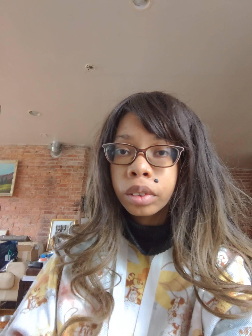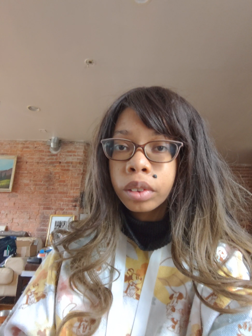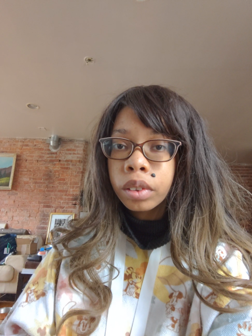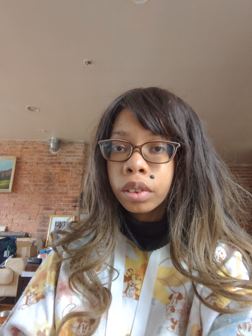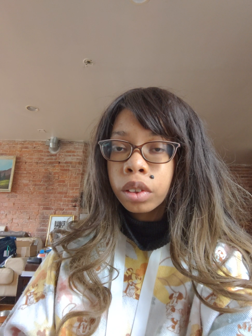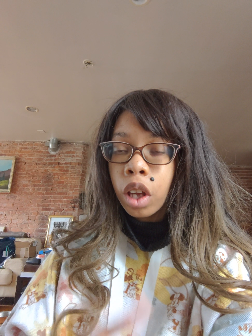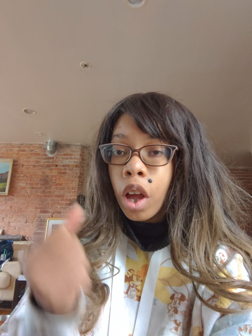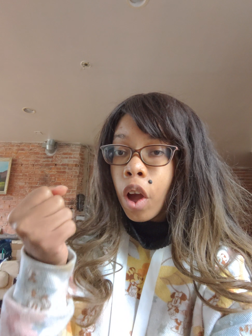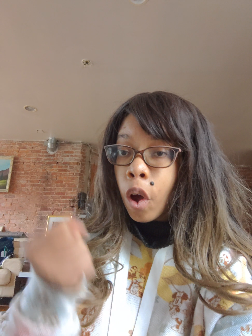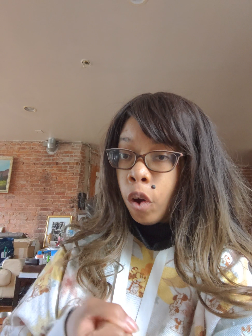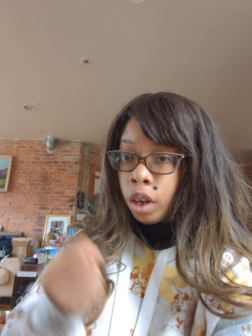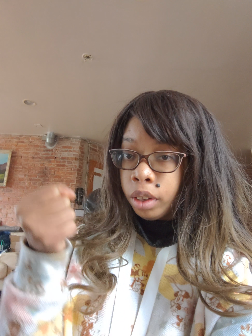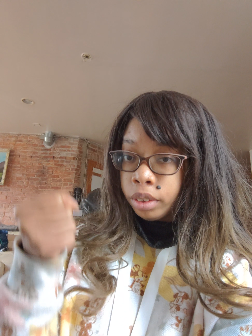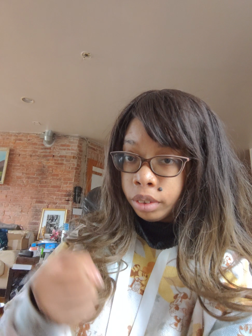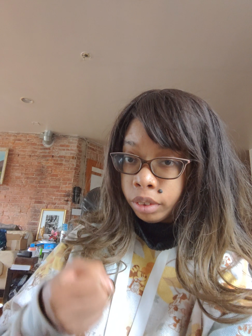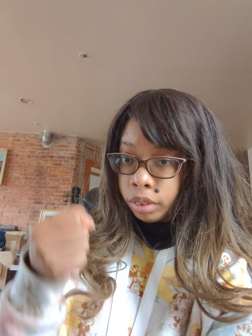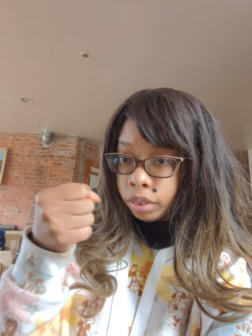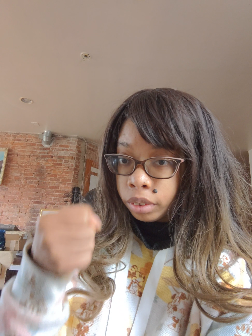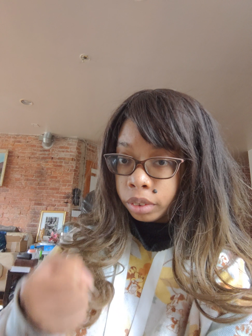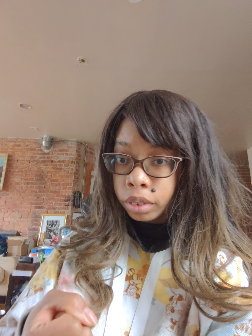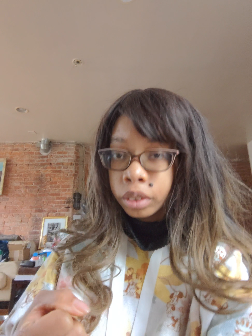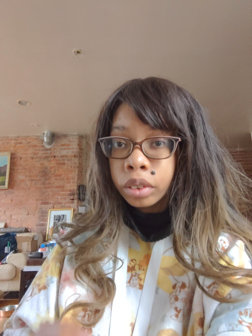car